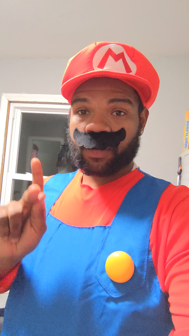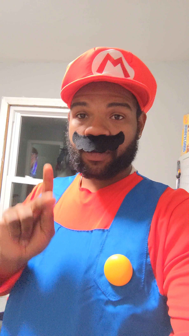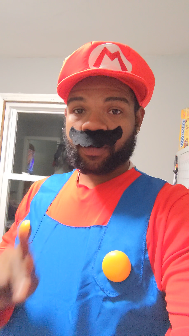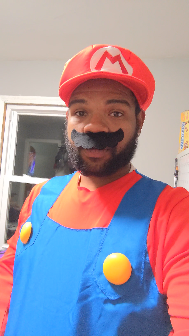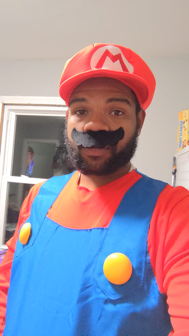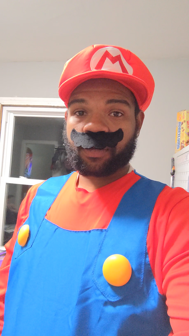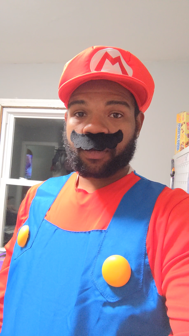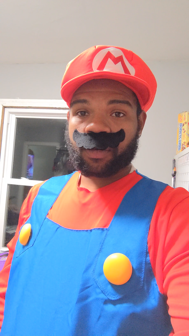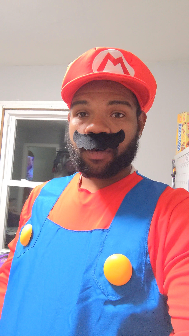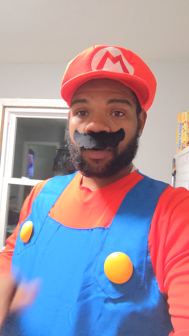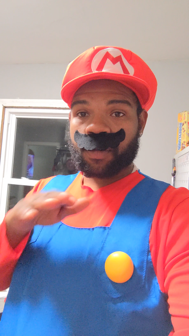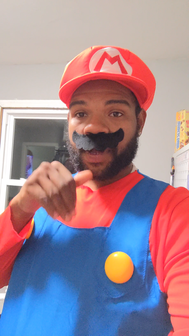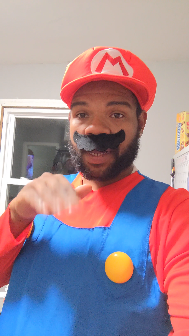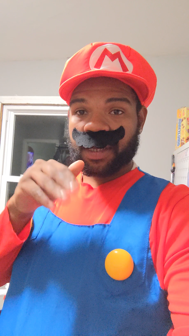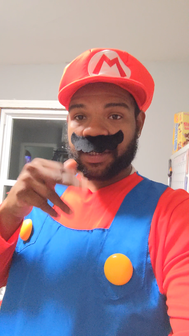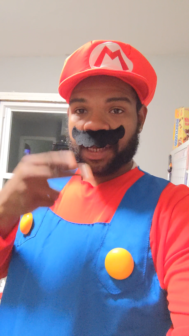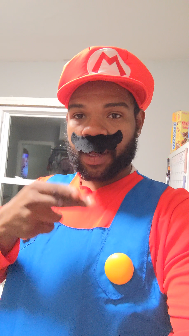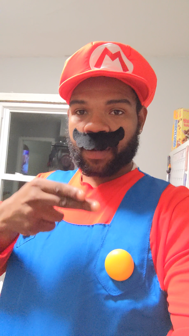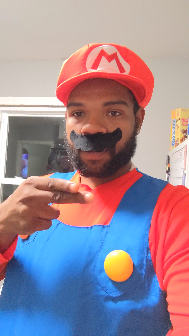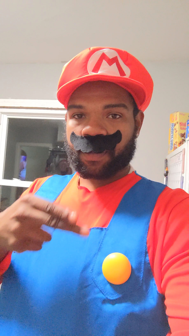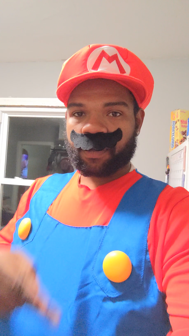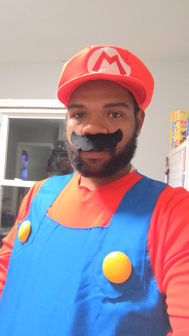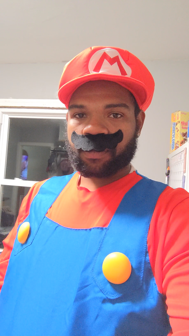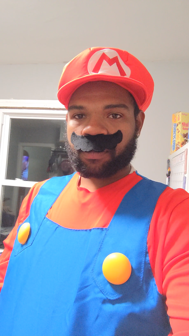pet's name